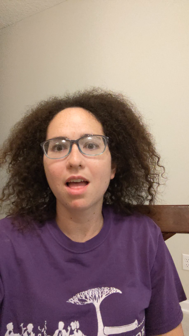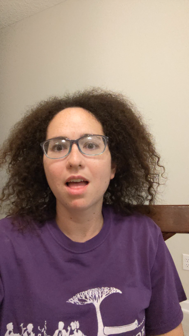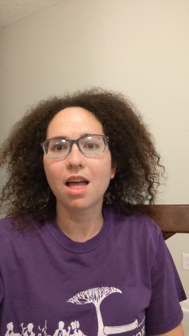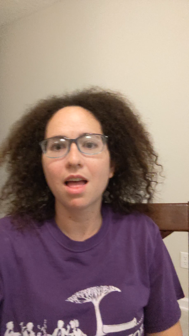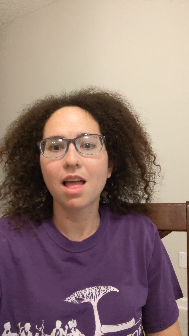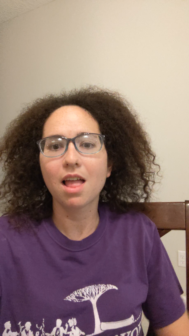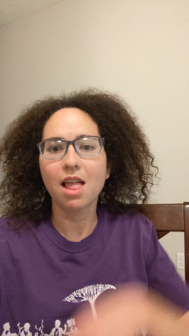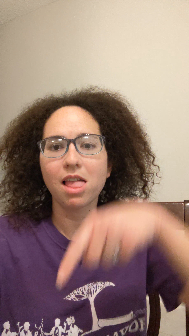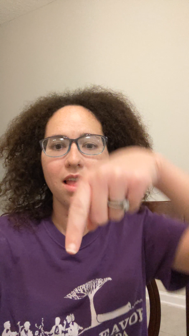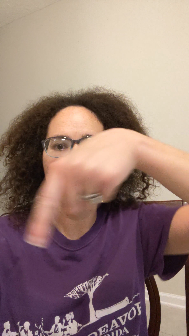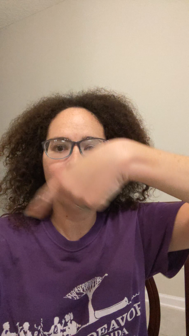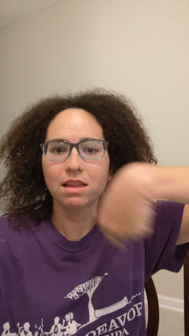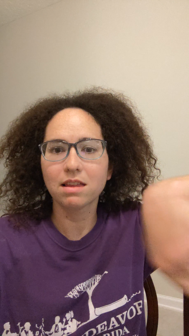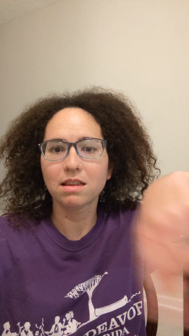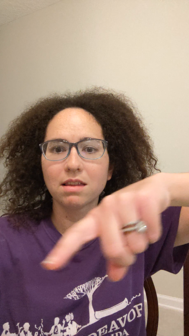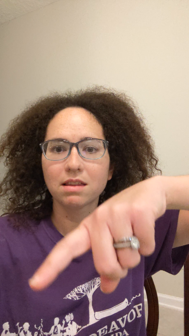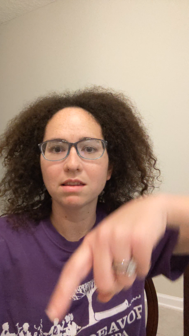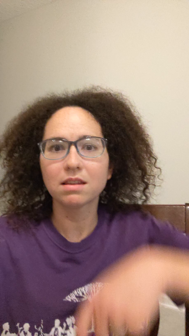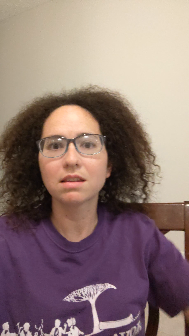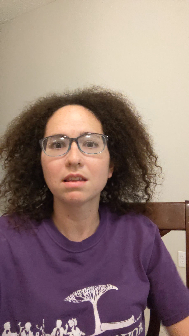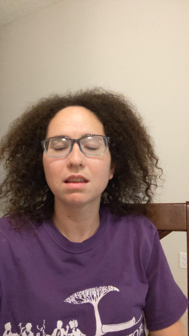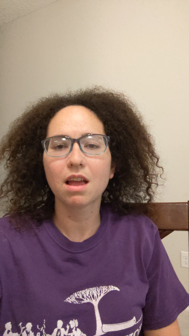around